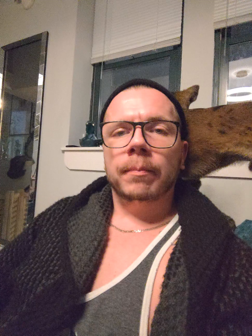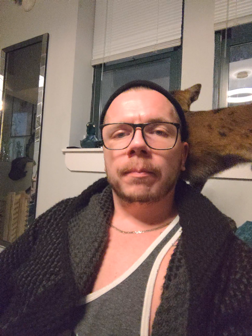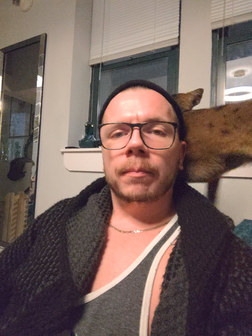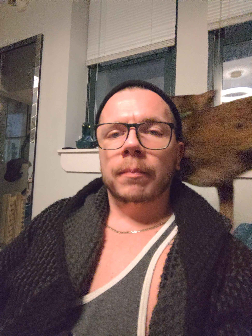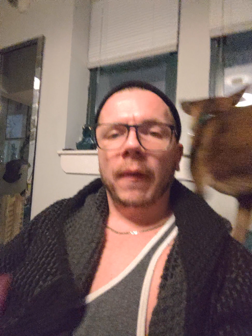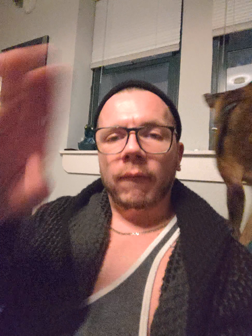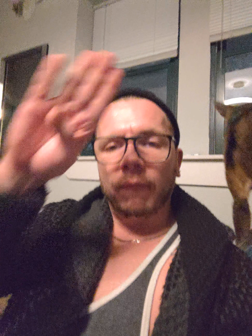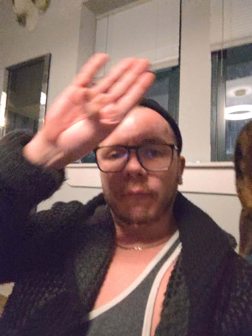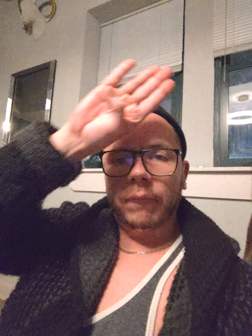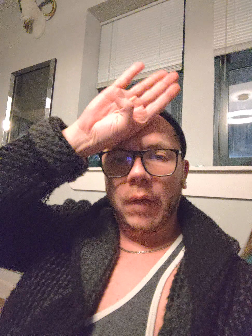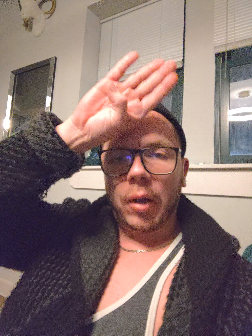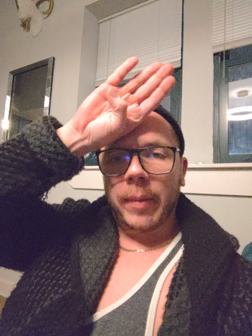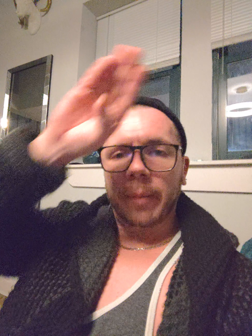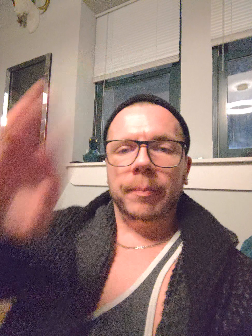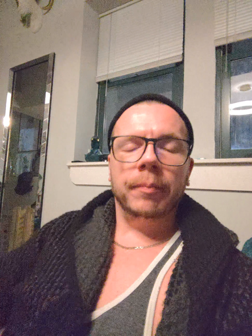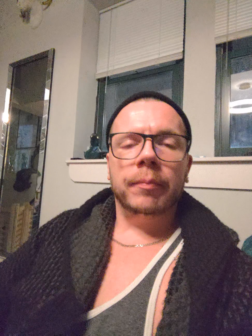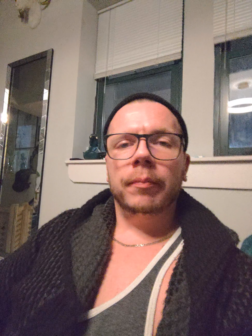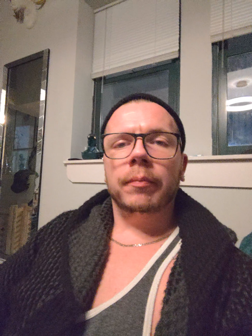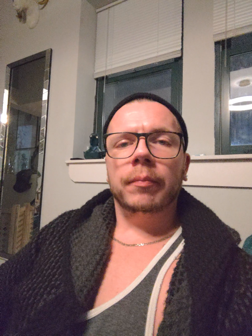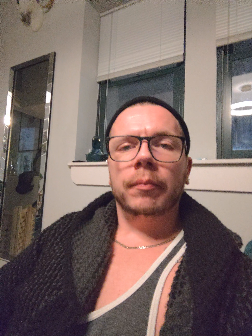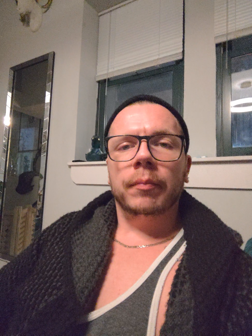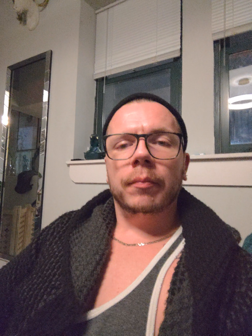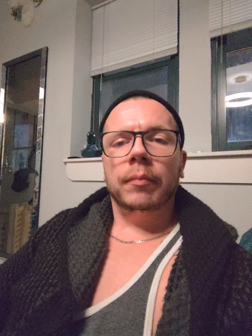fireman